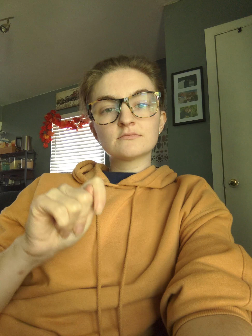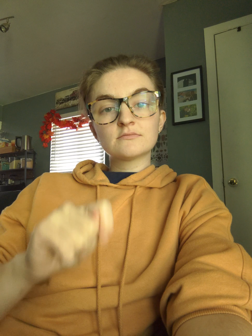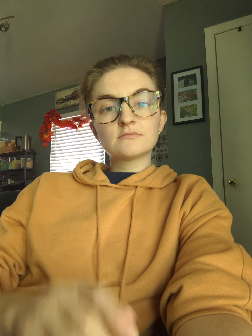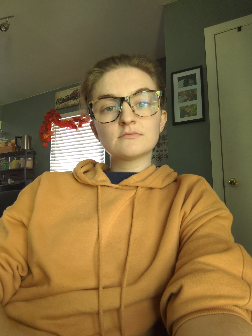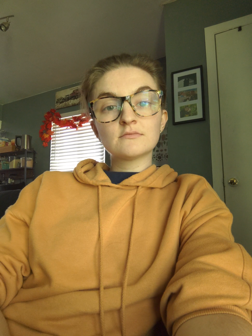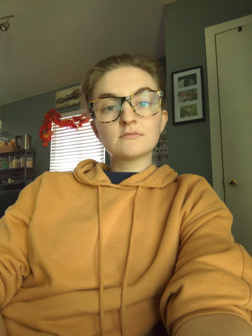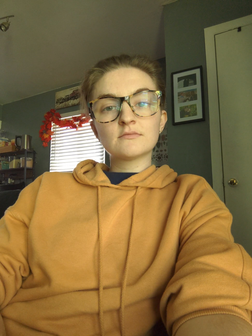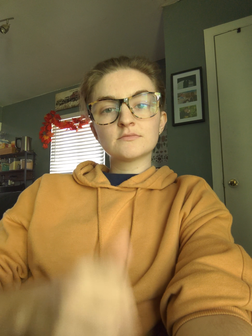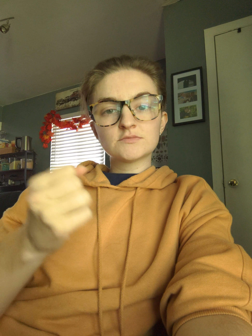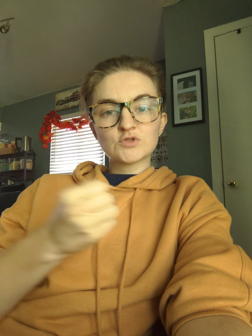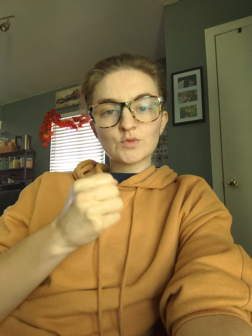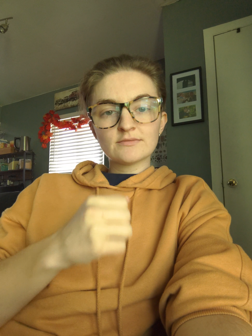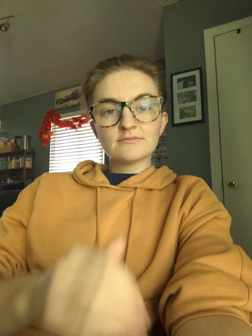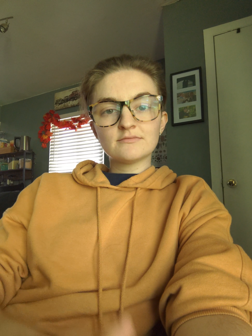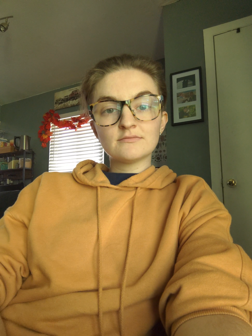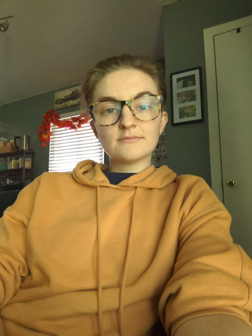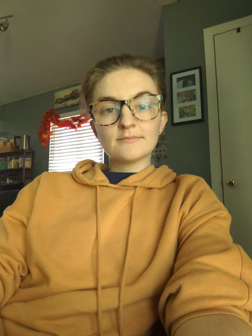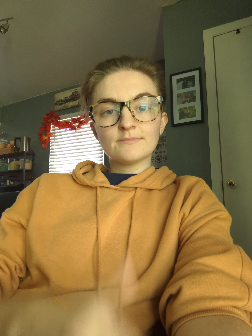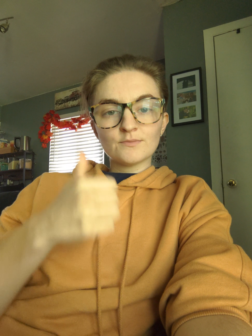cold